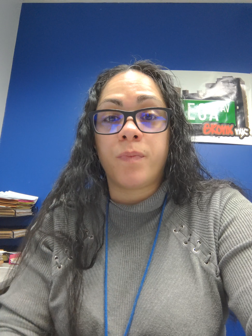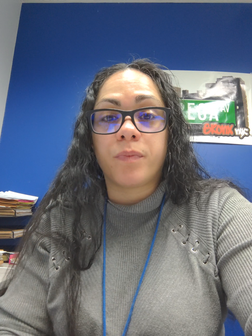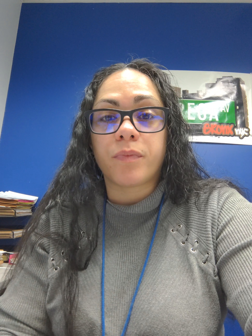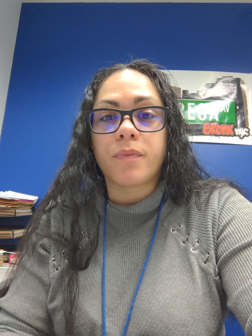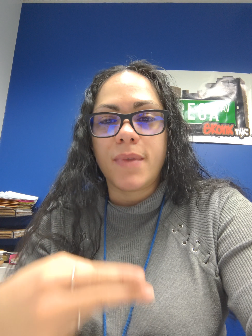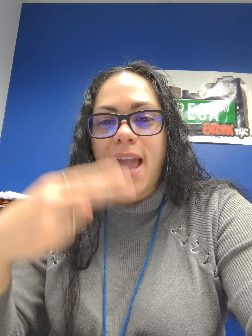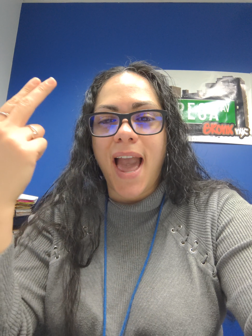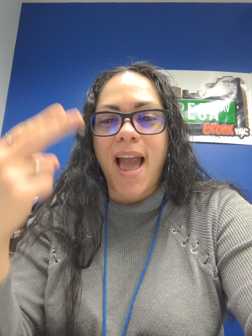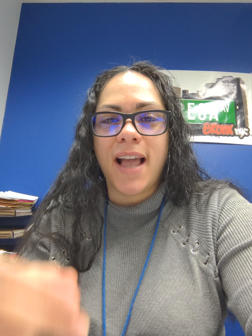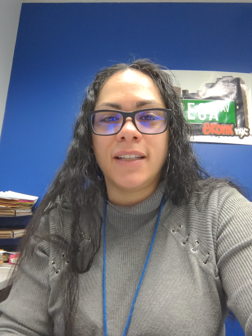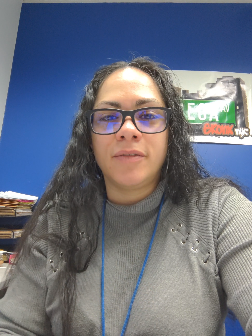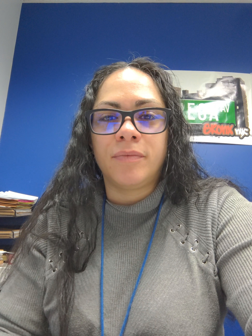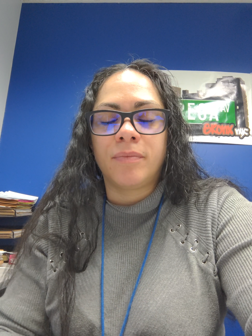high